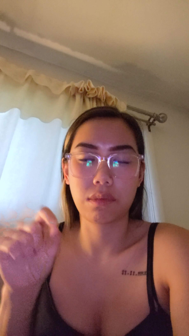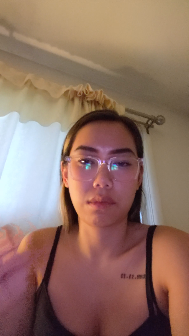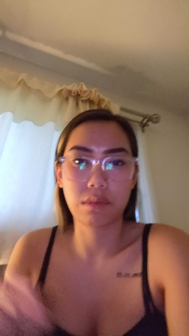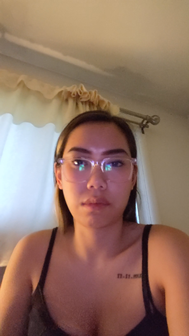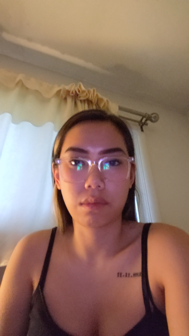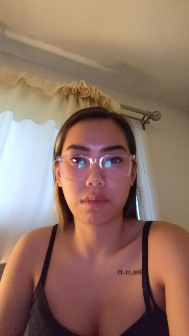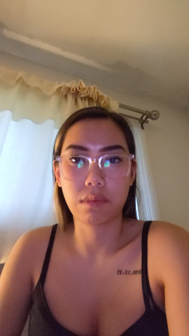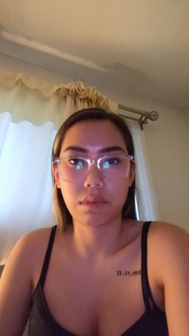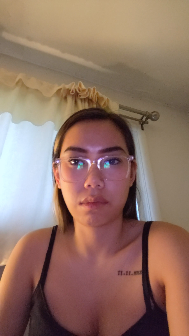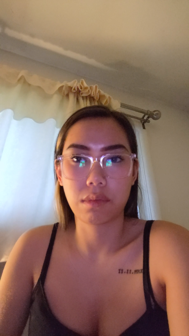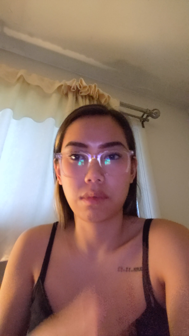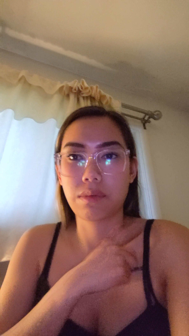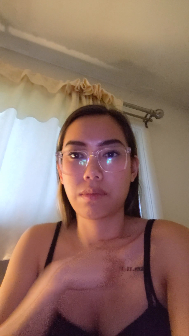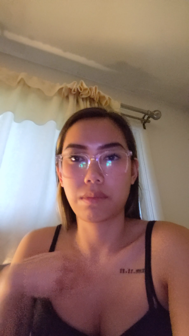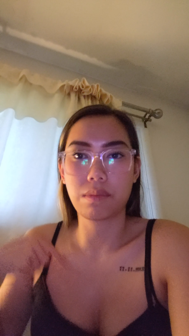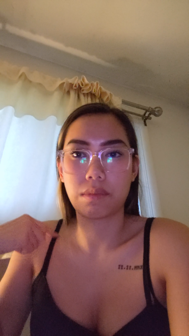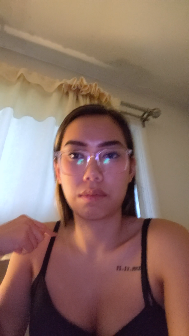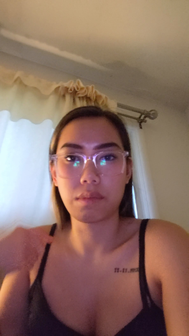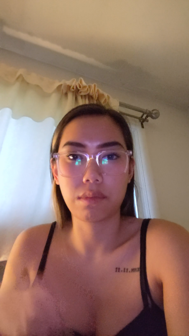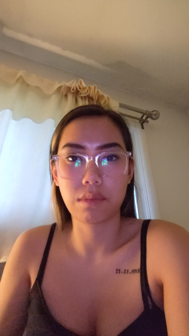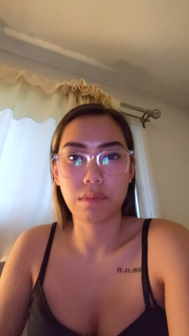necklace